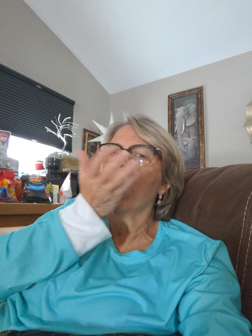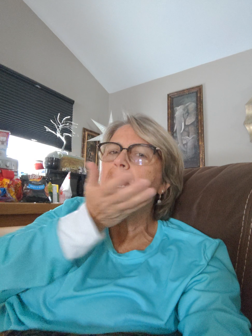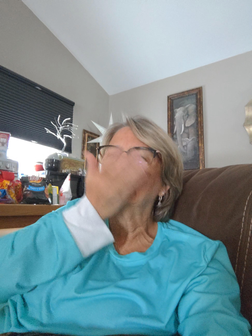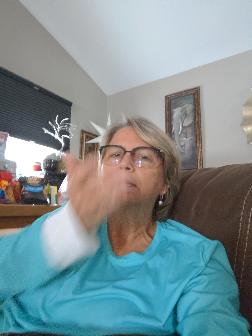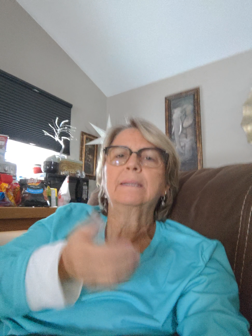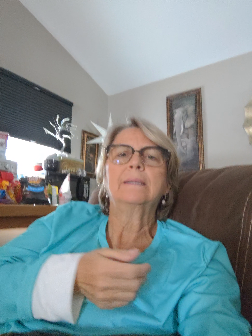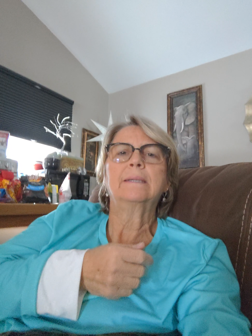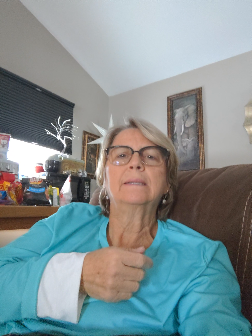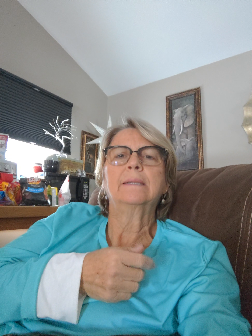grass